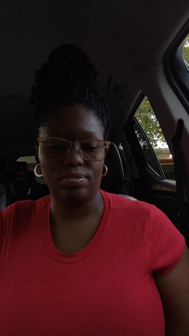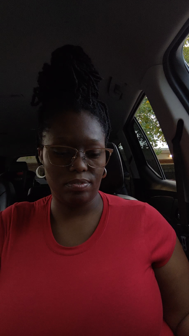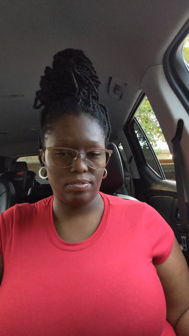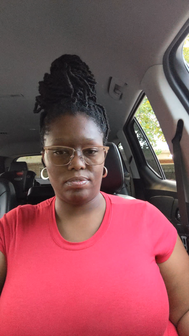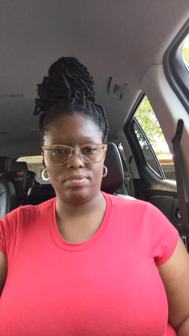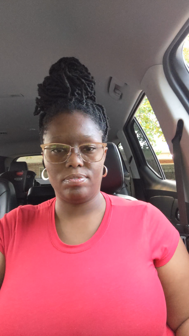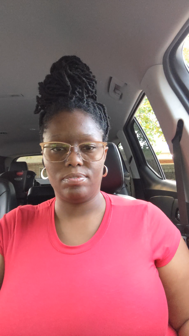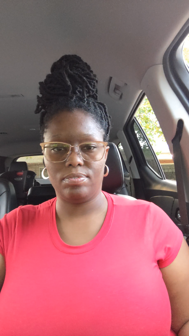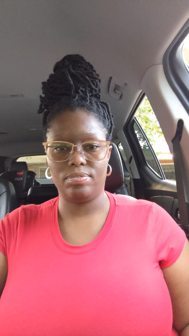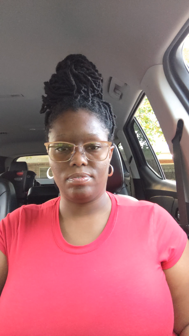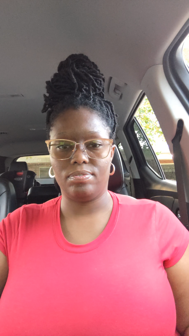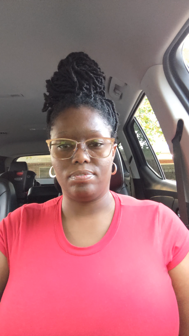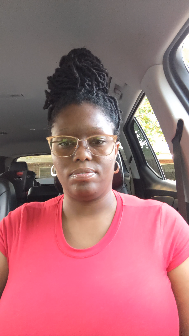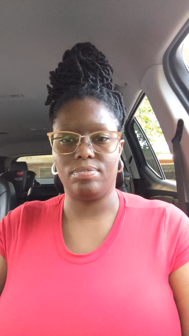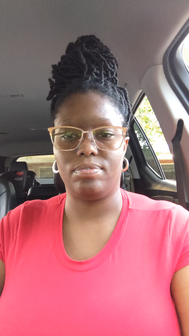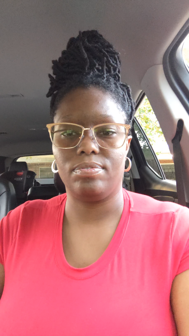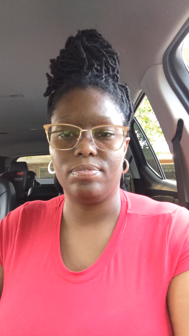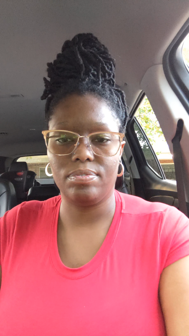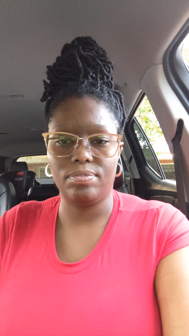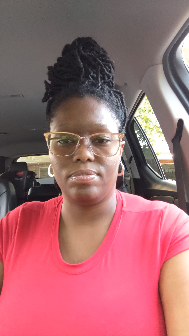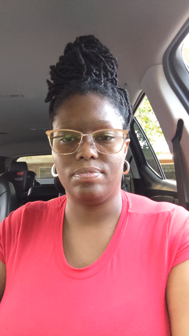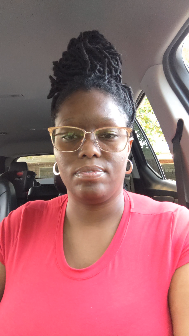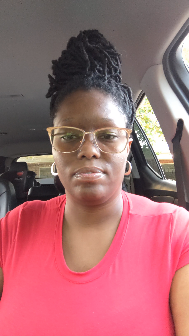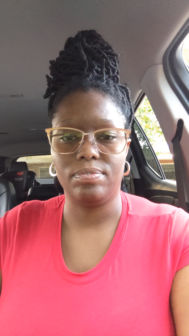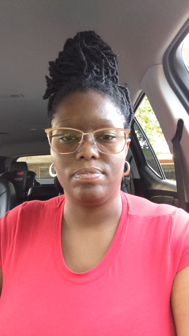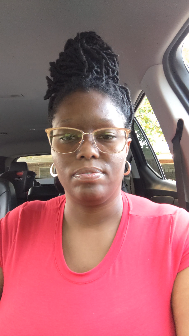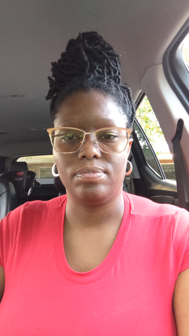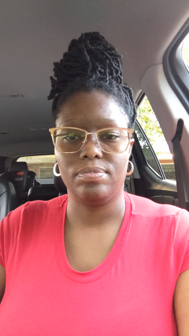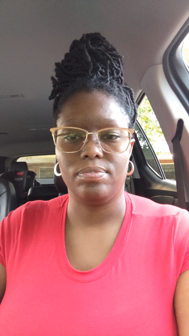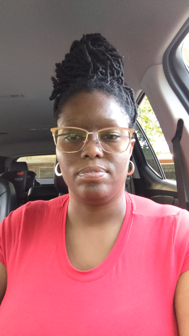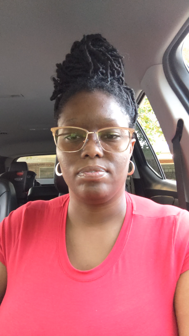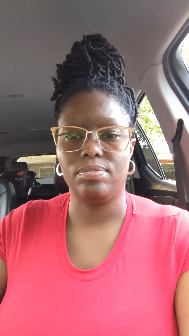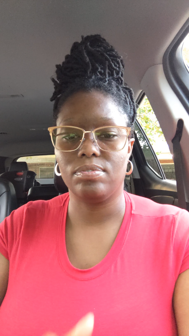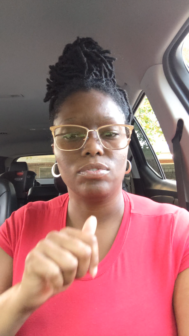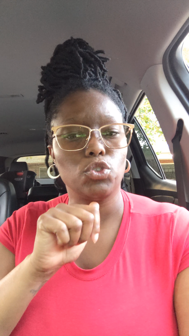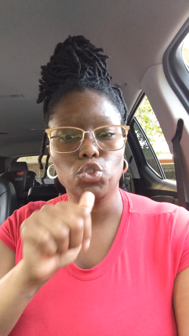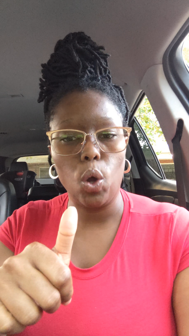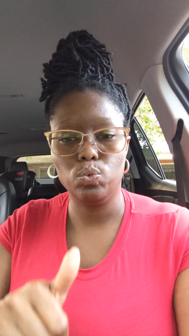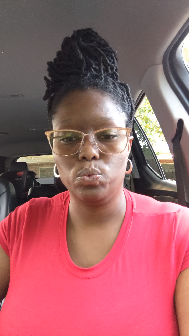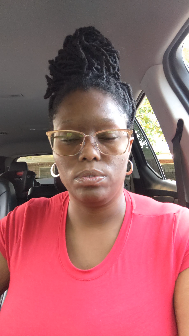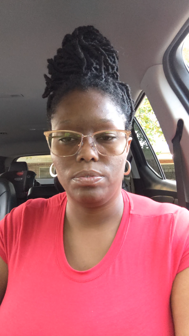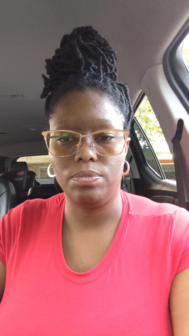don't